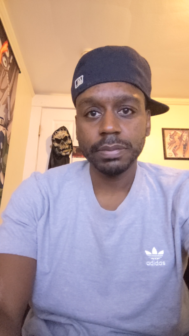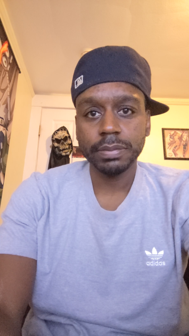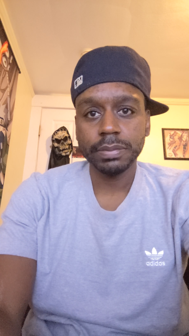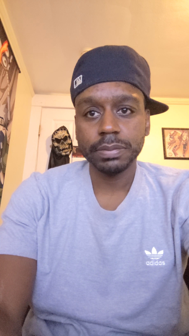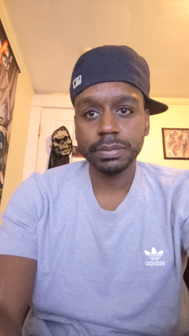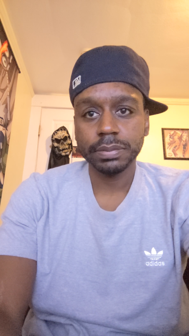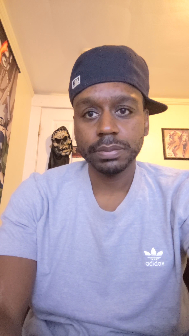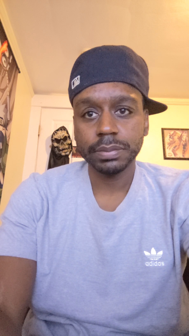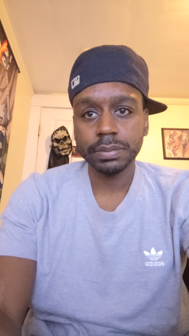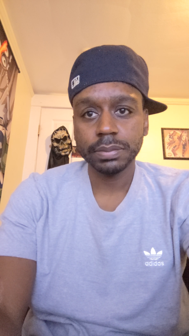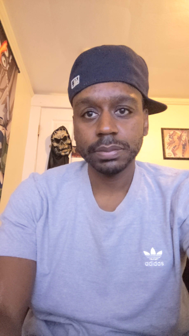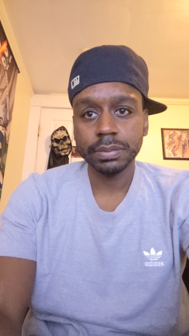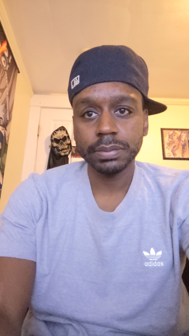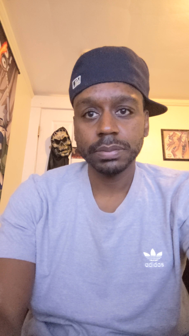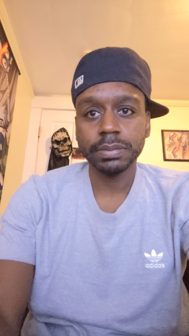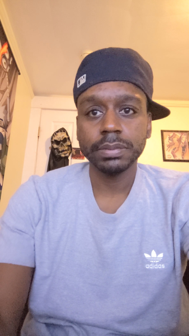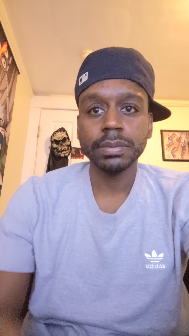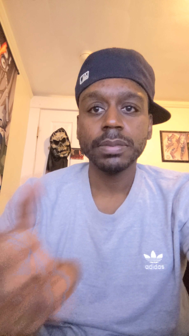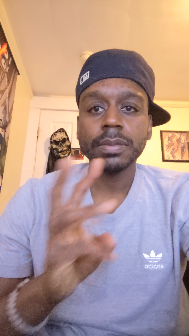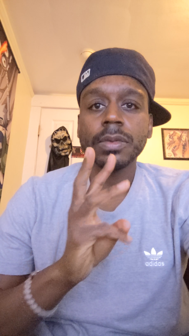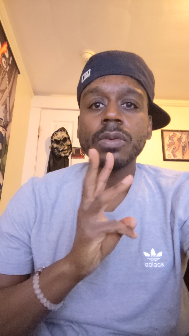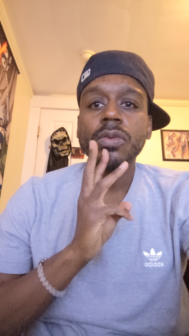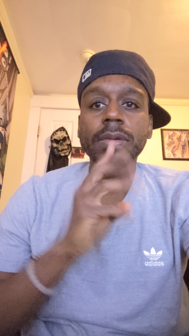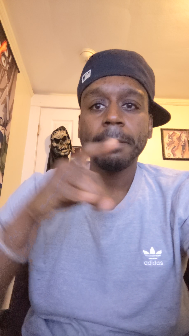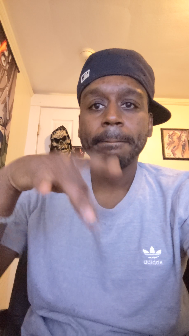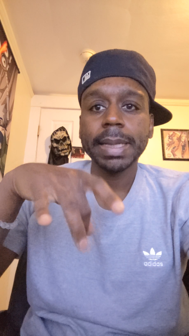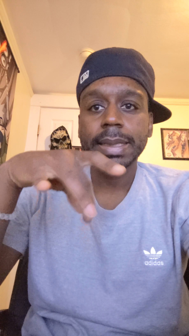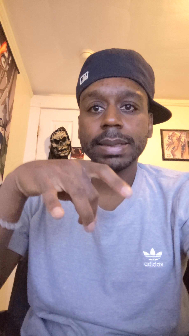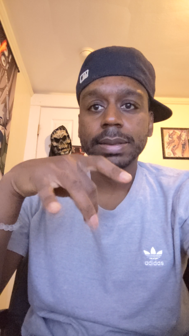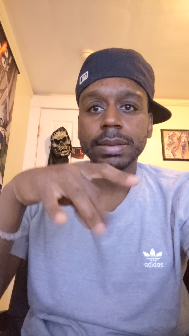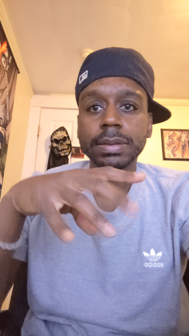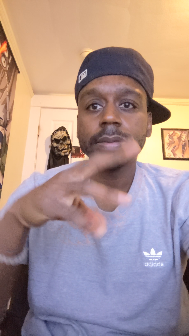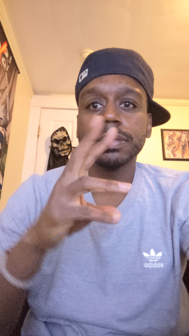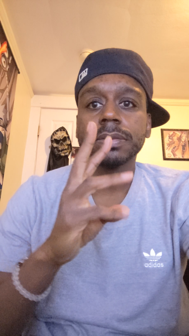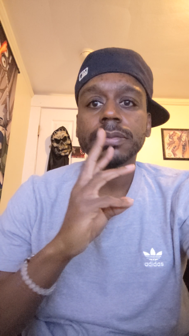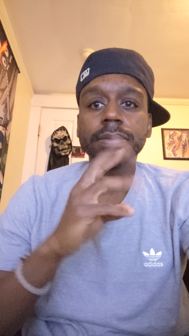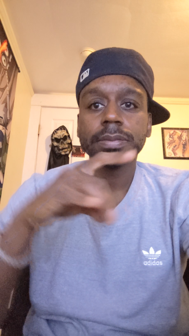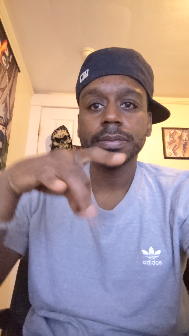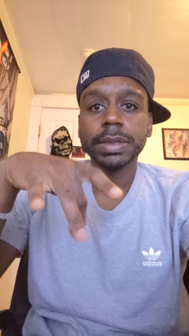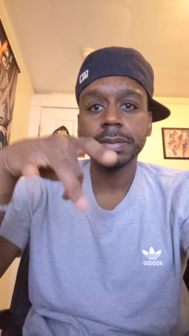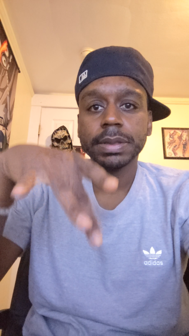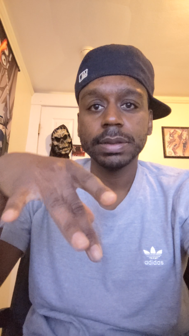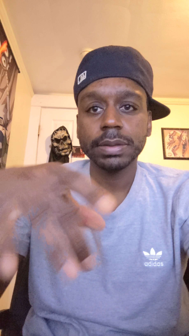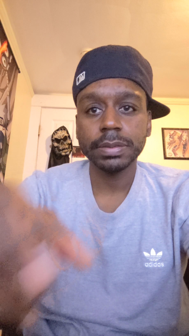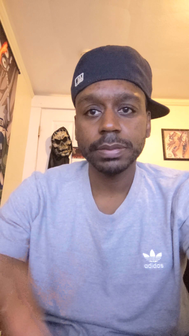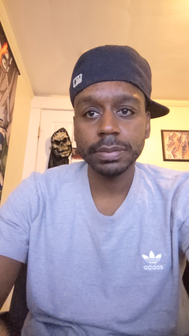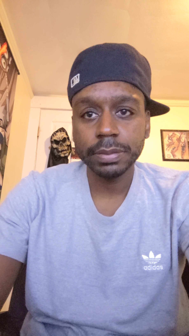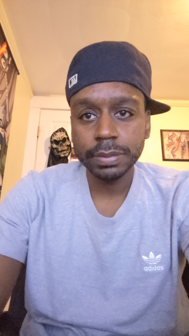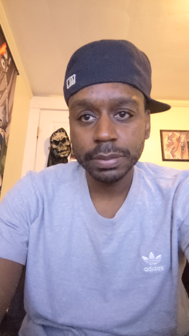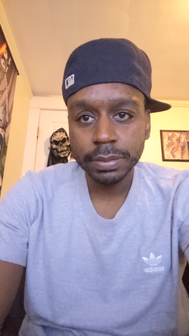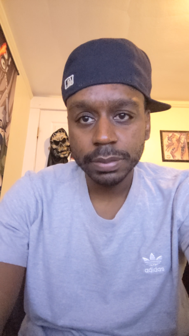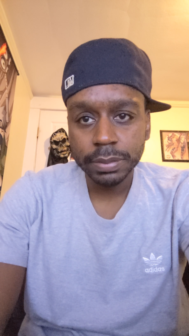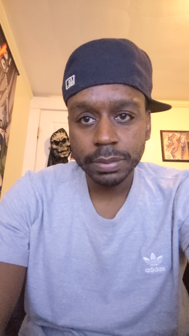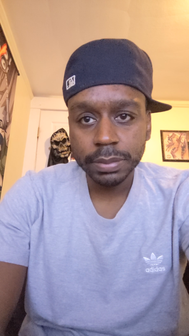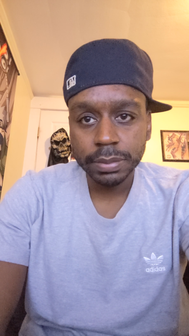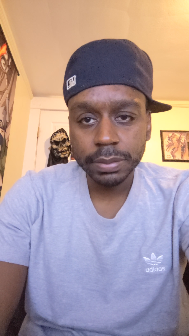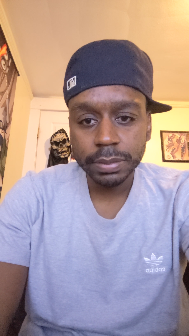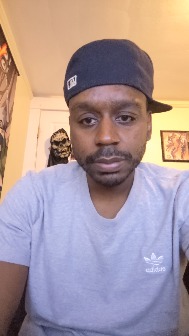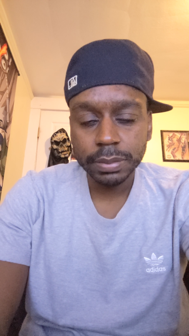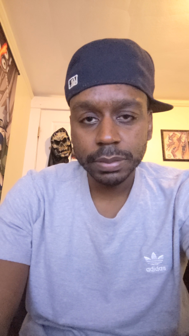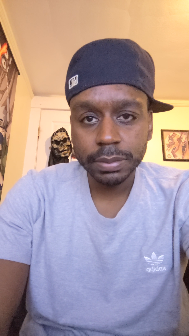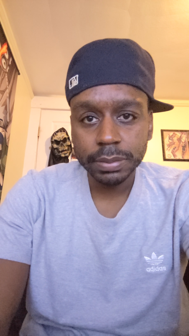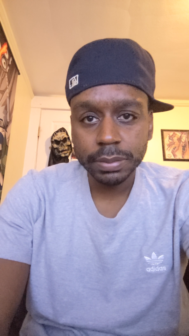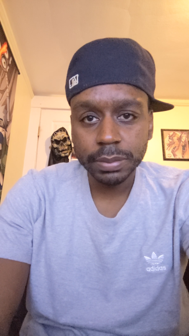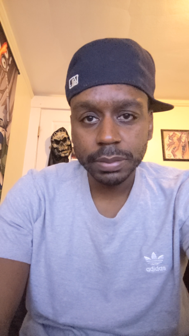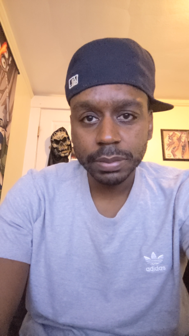melon